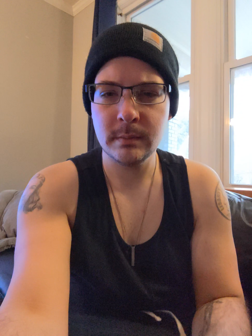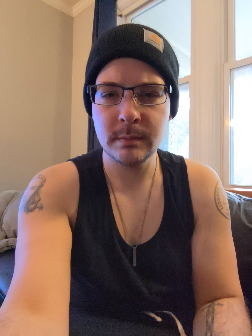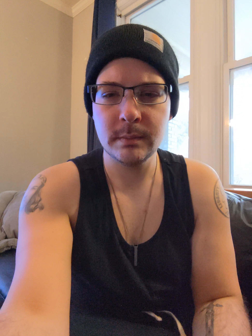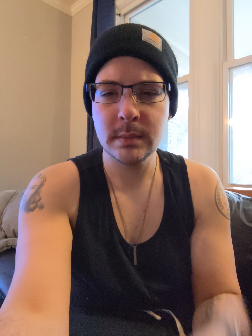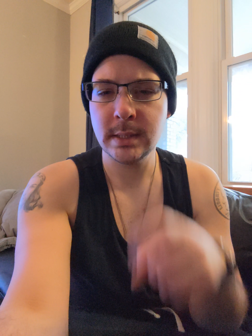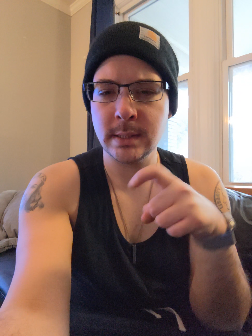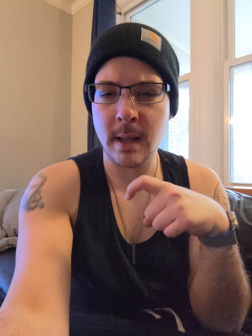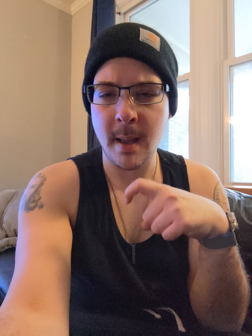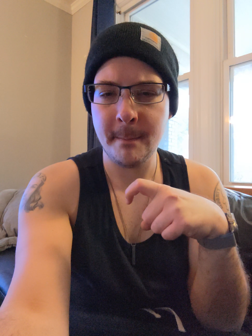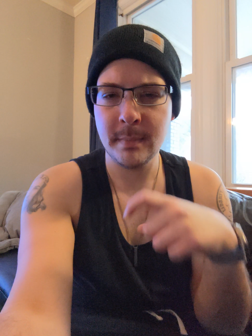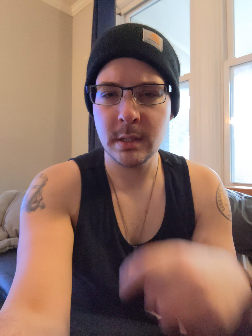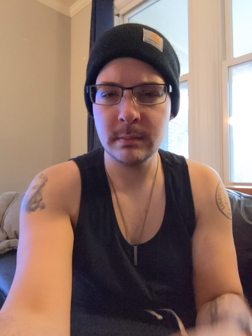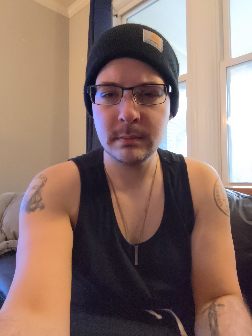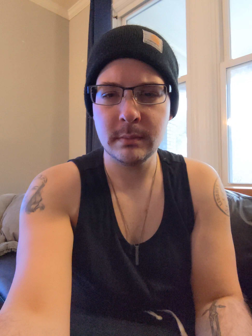time